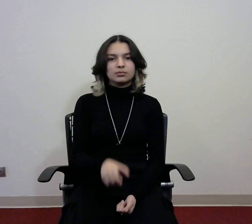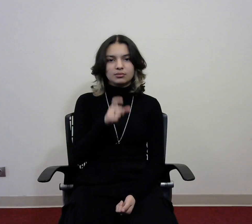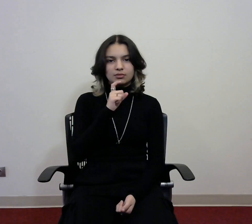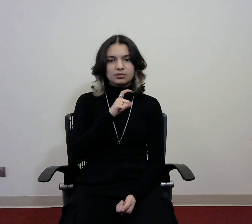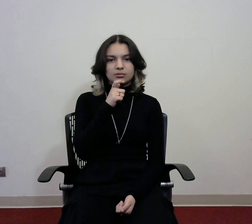dondurma